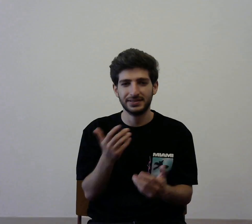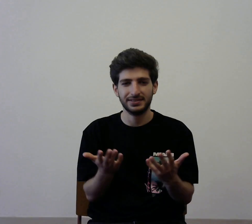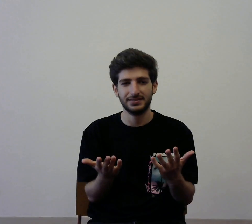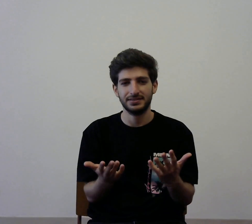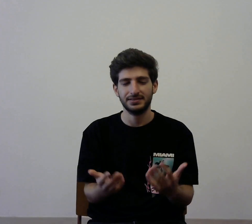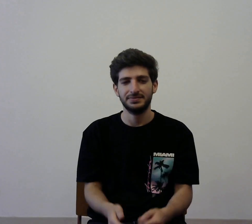nədir